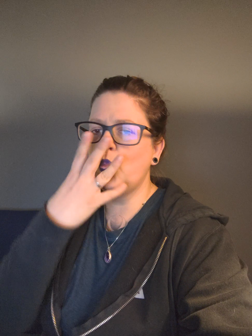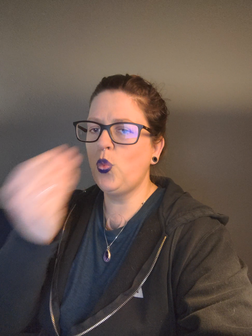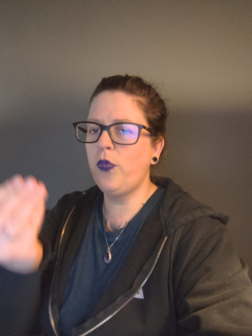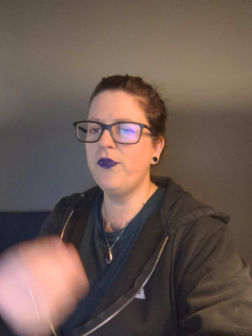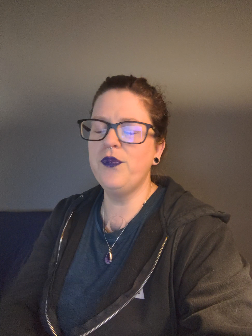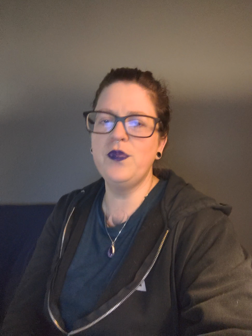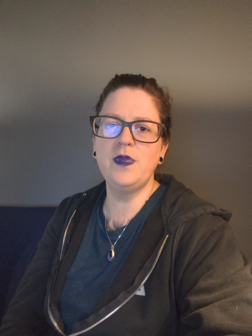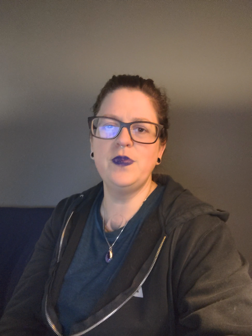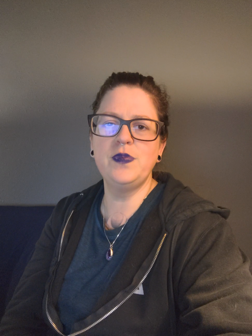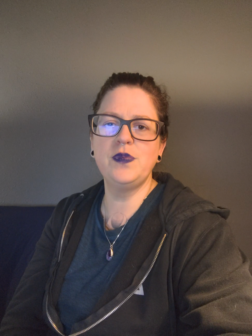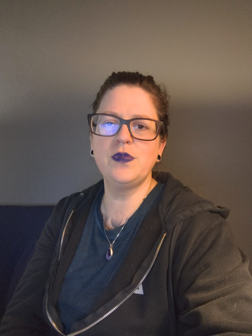wolf